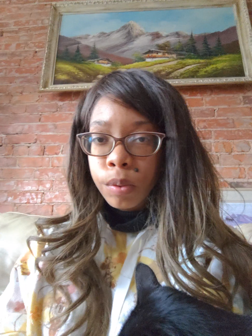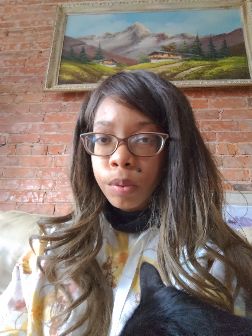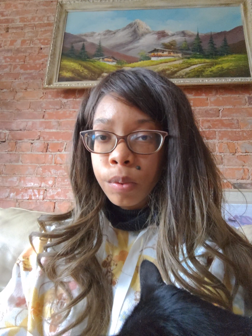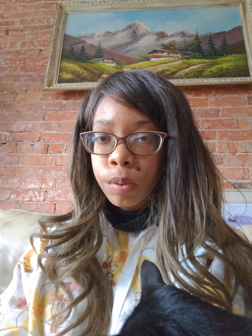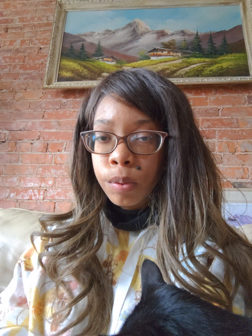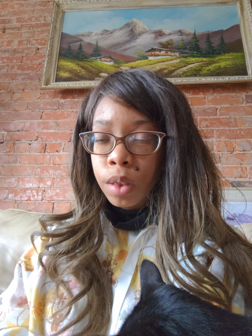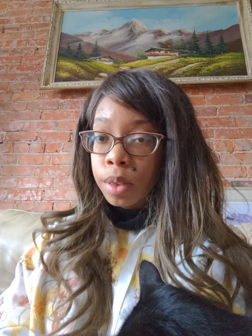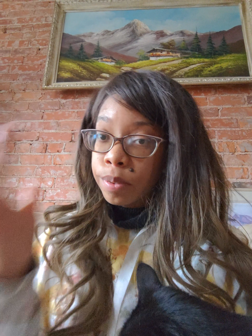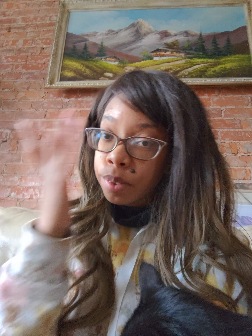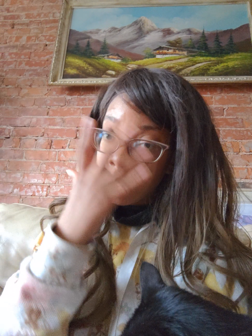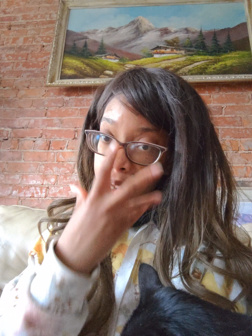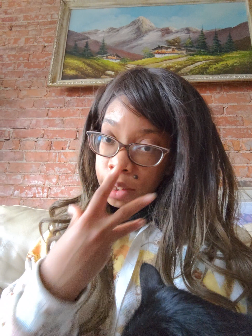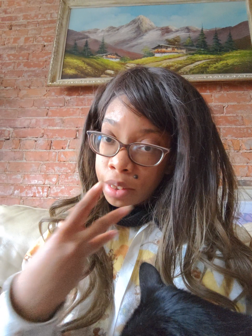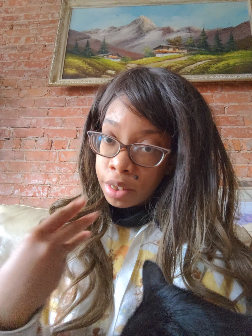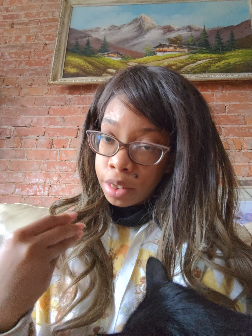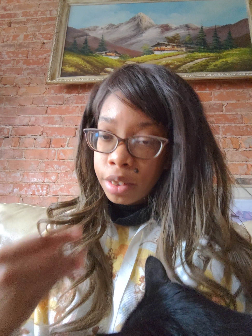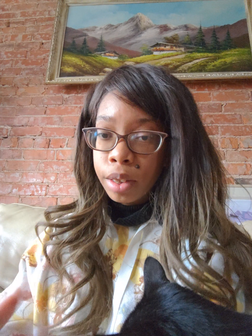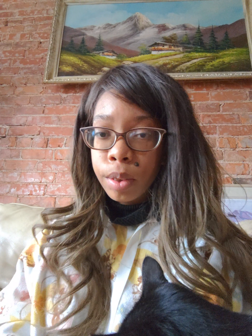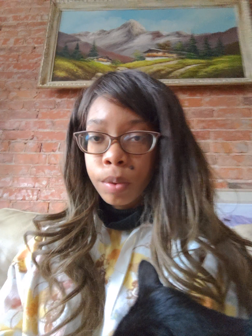pretty